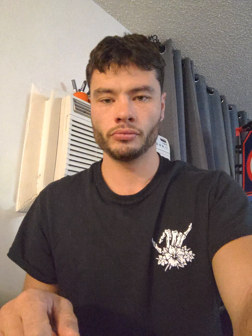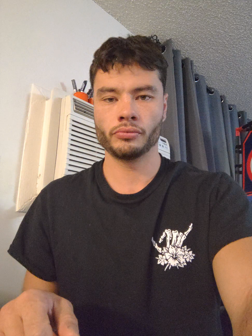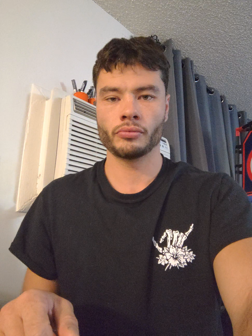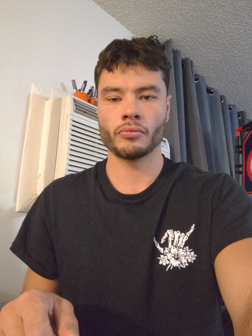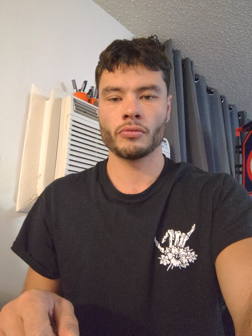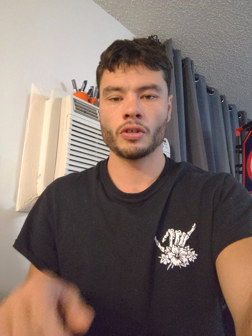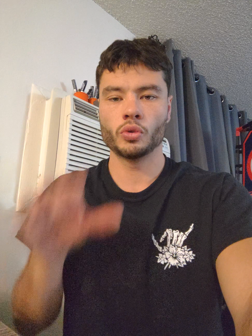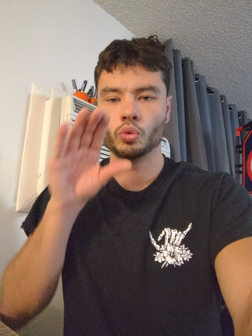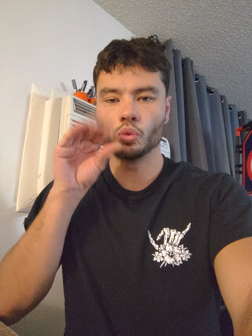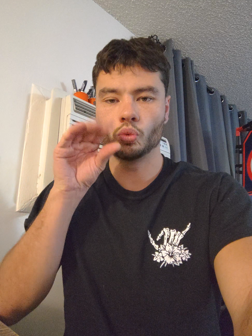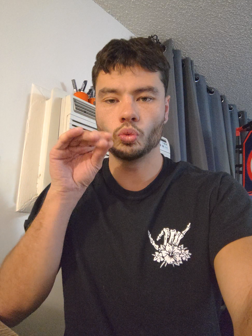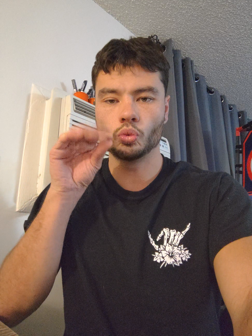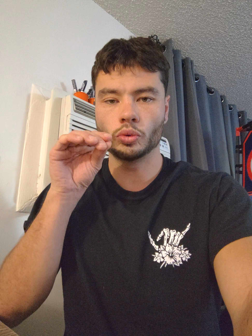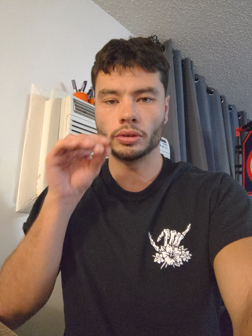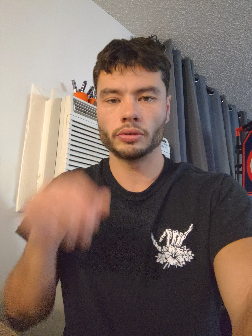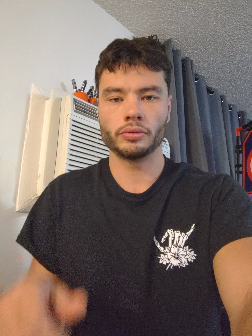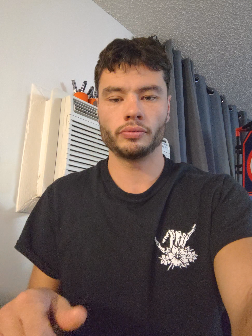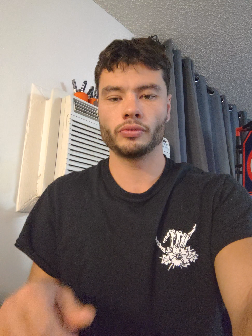goose